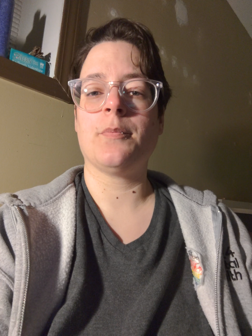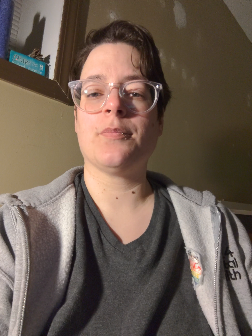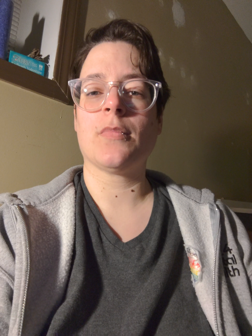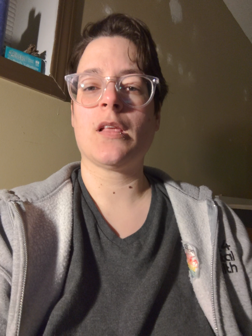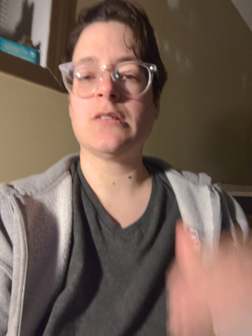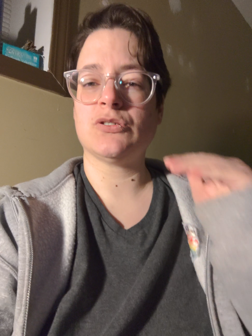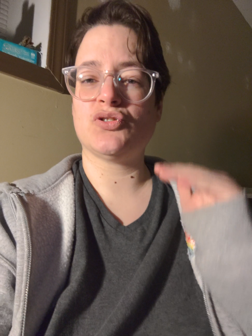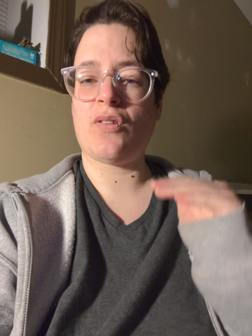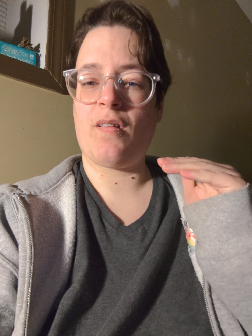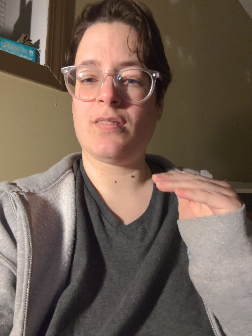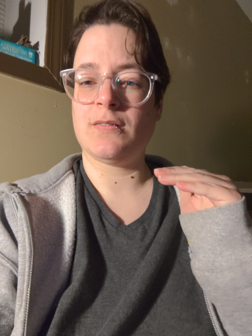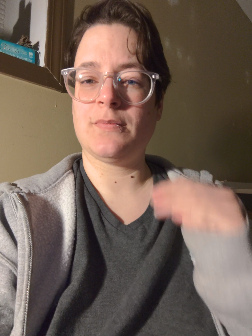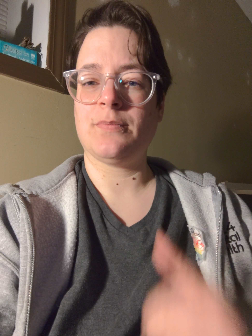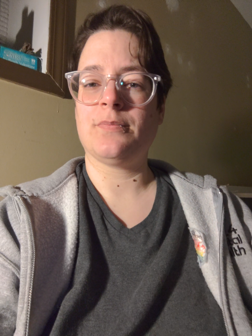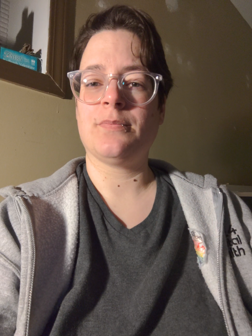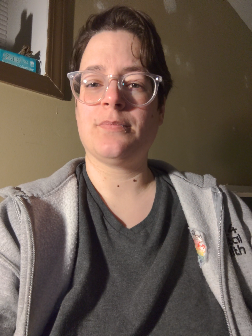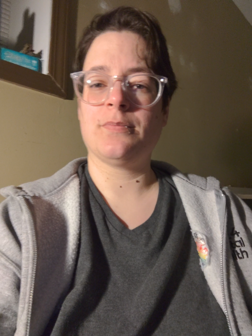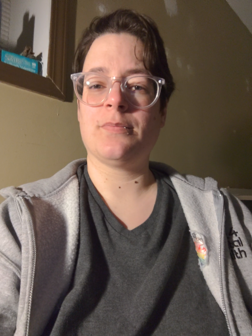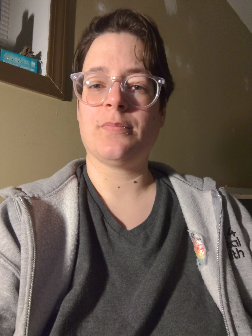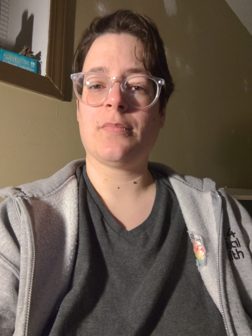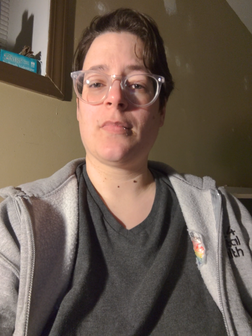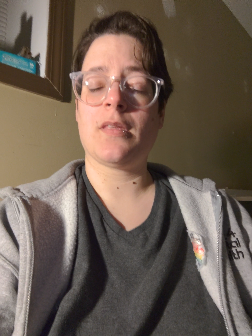child